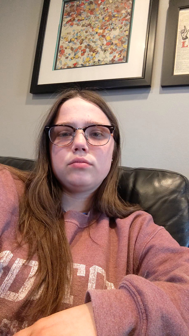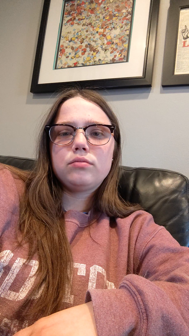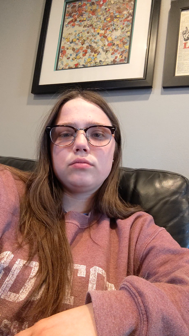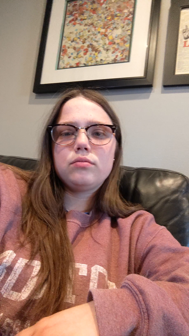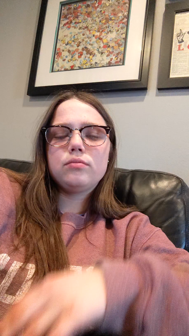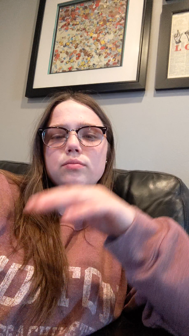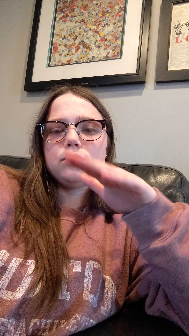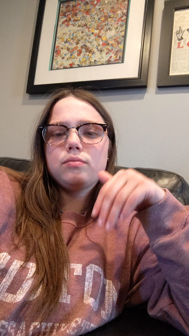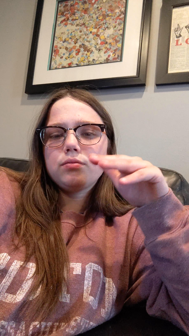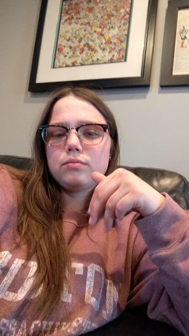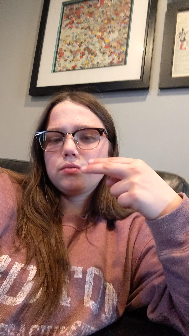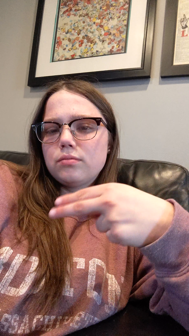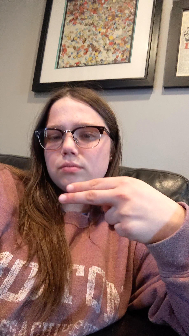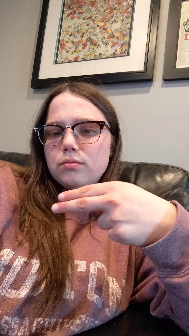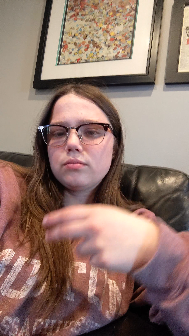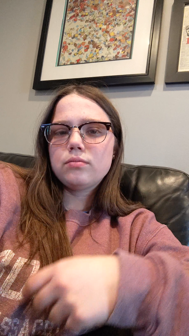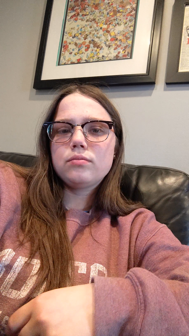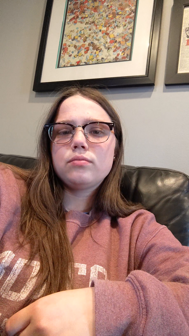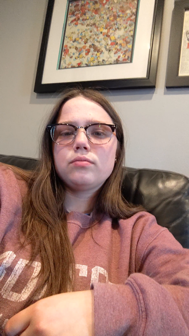pet's name